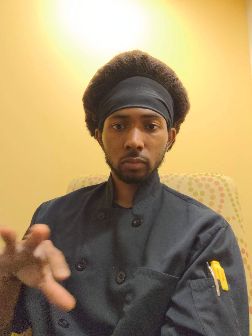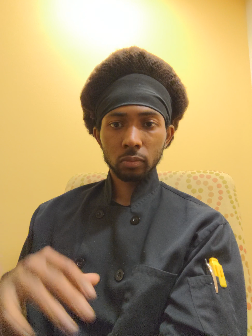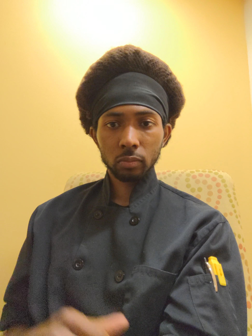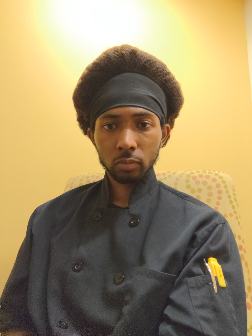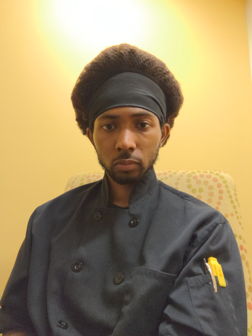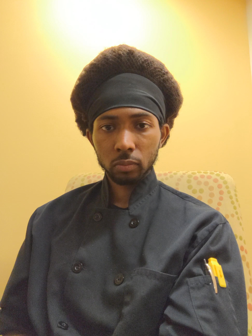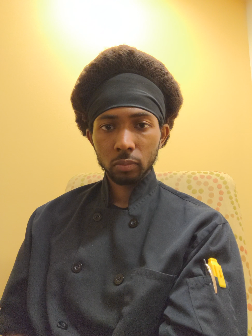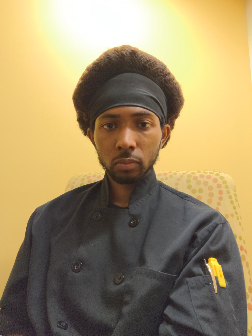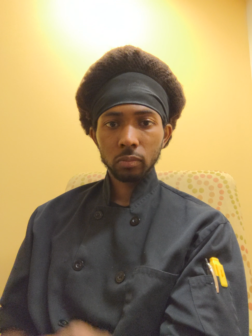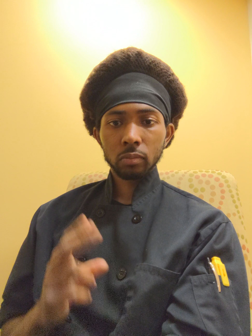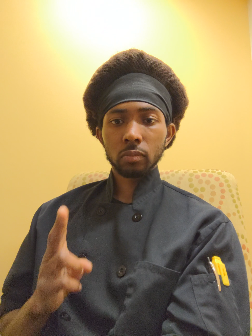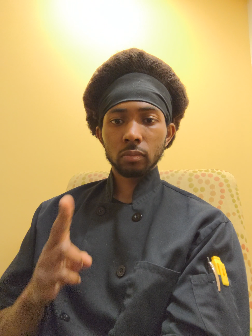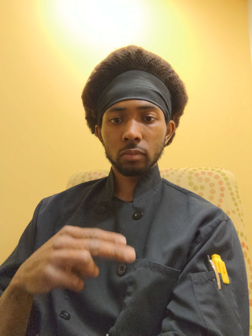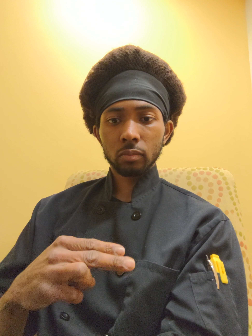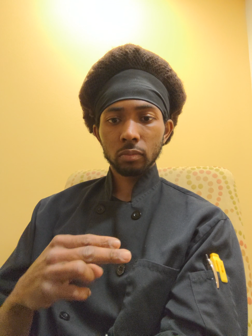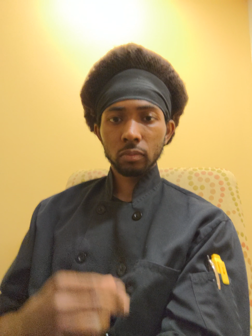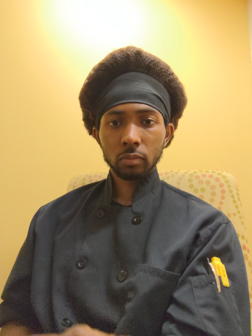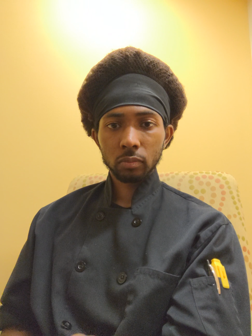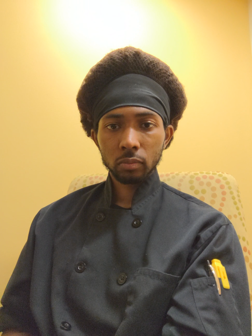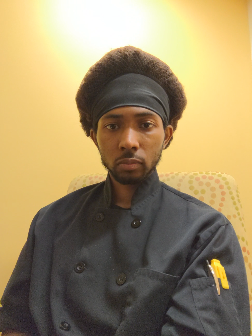belt